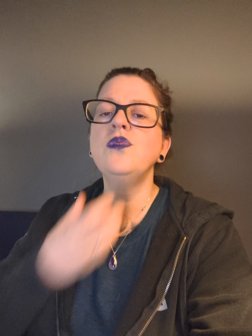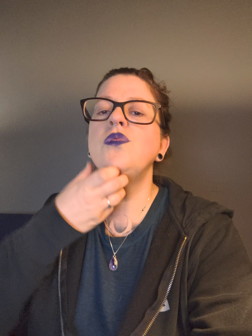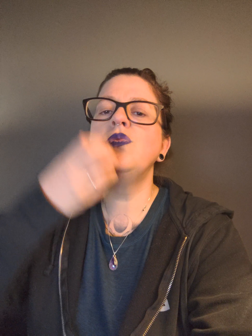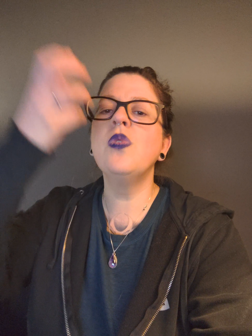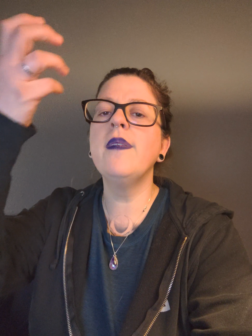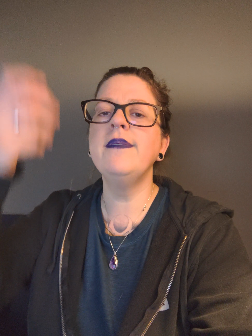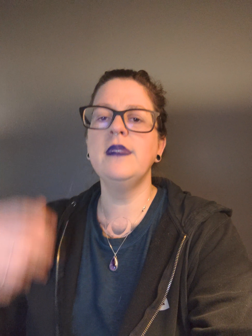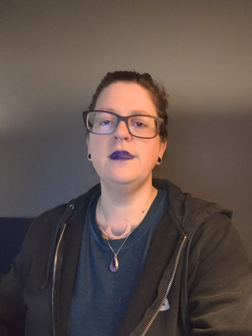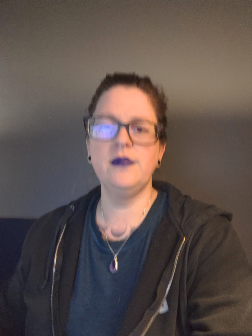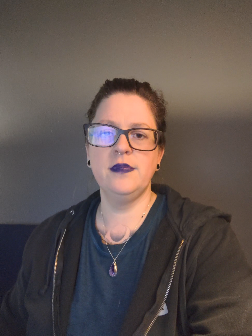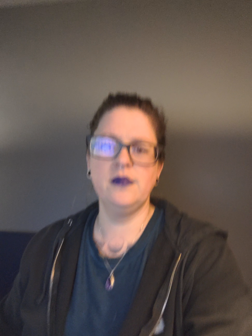giraffe